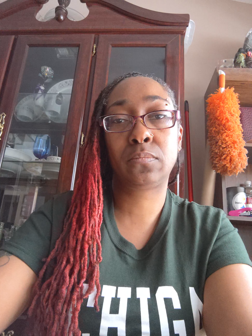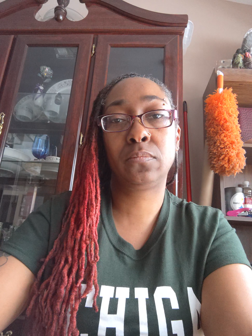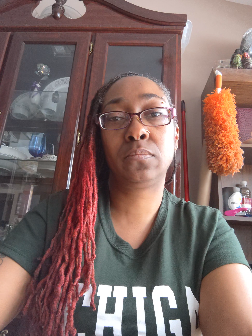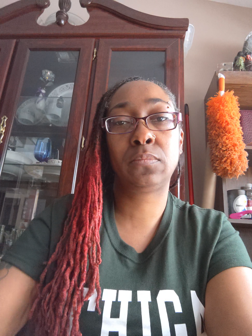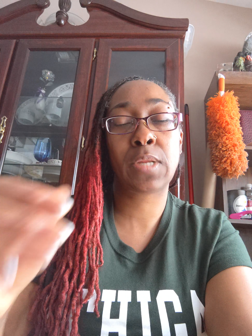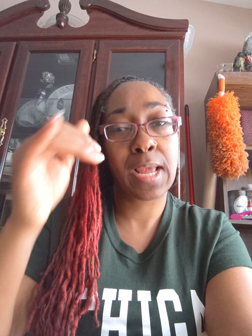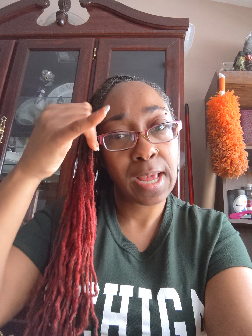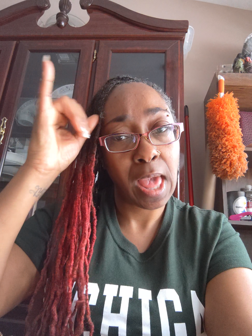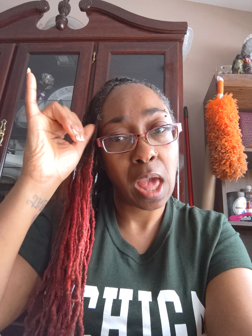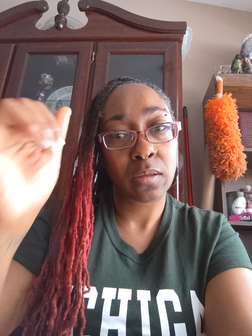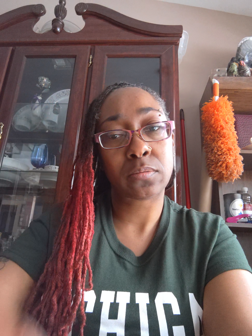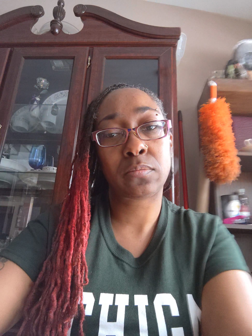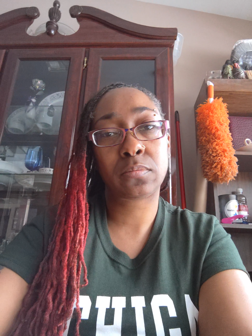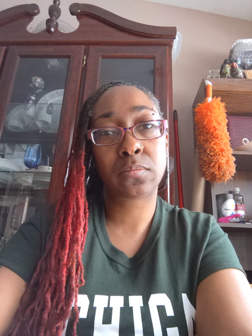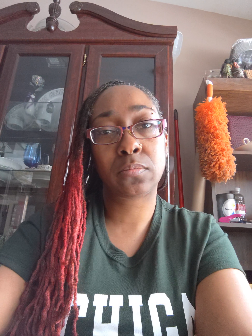cow